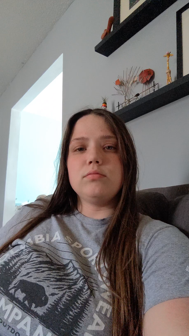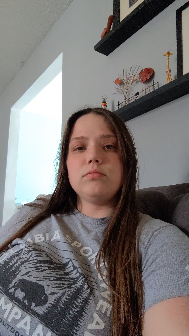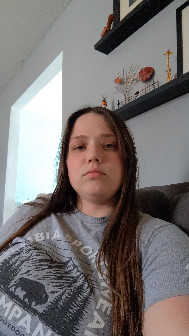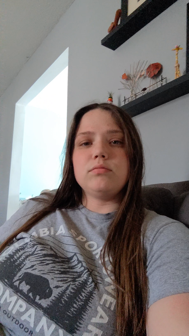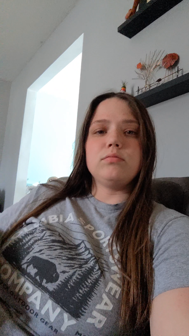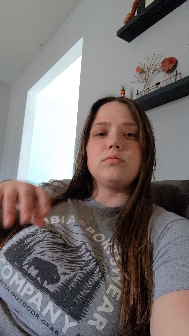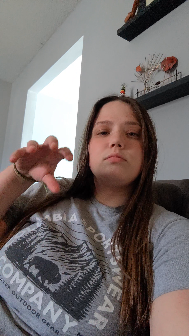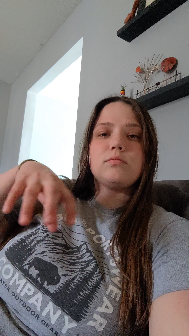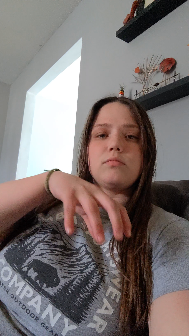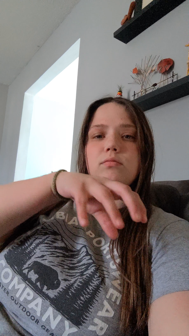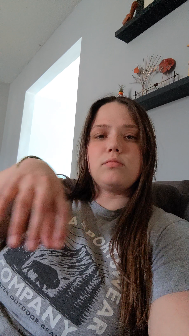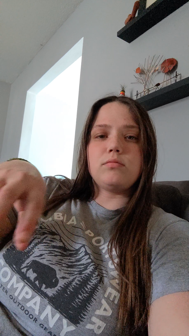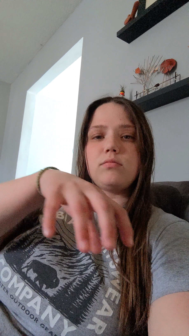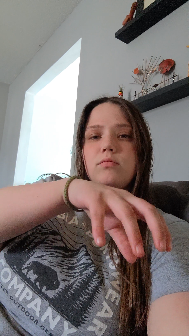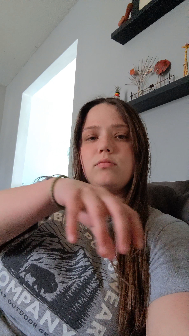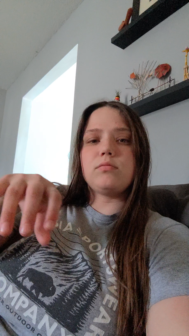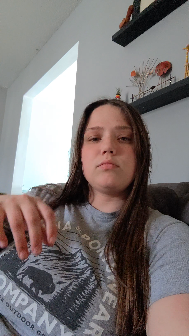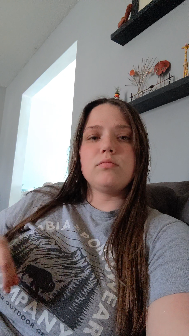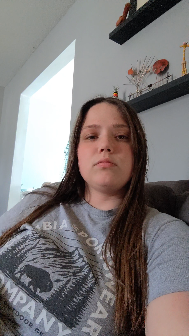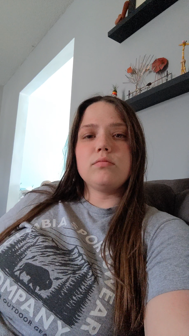block